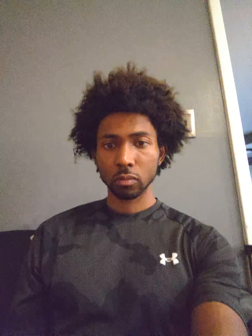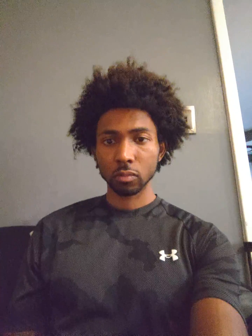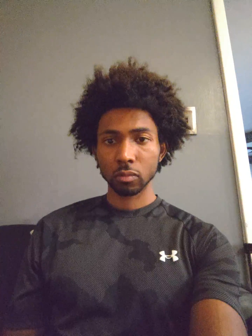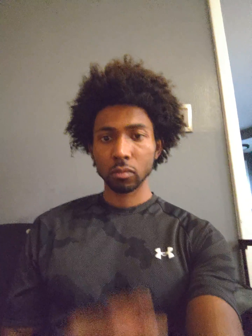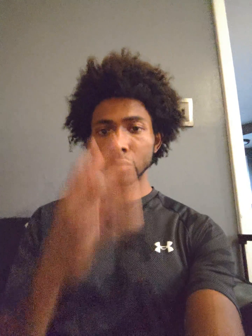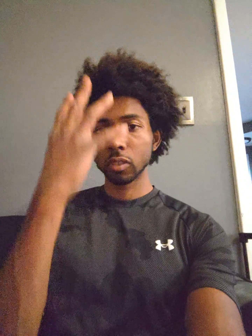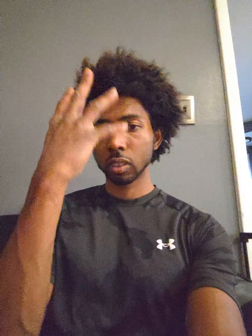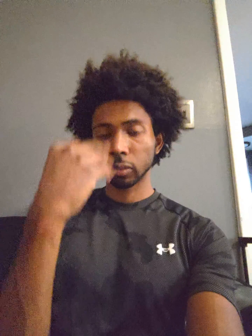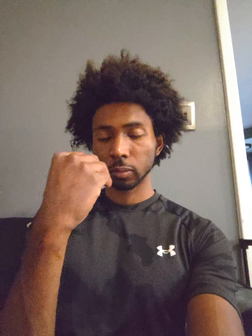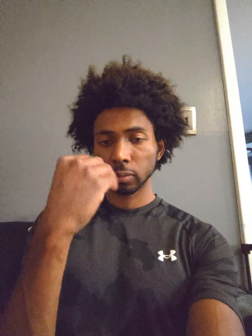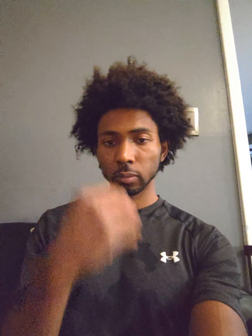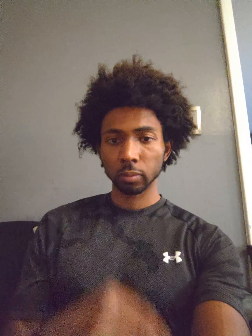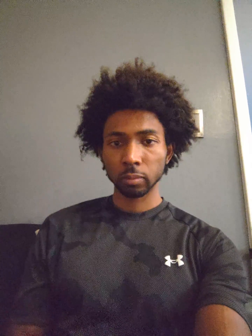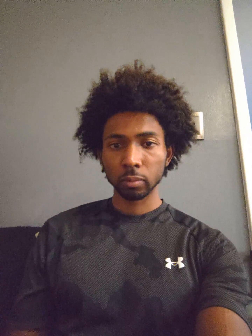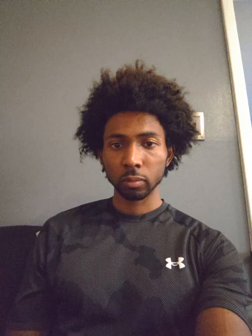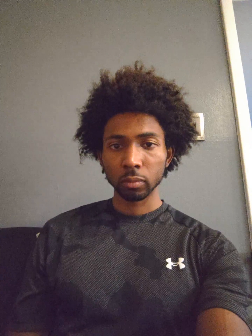asleep